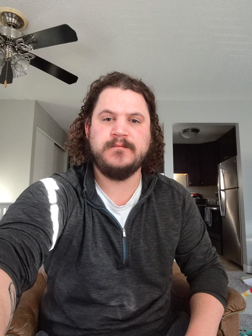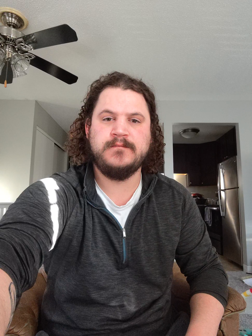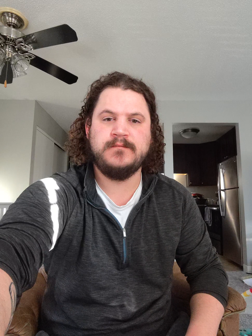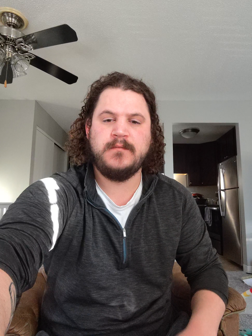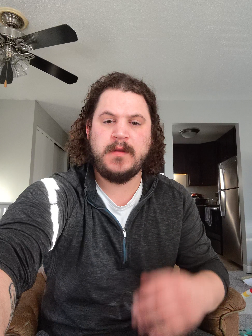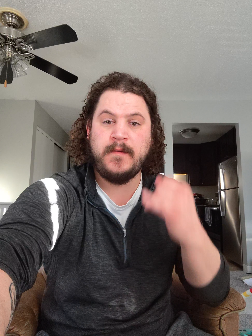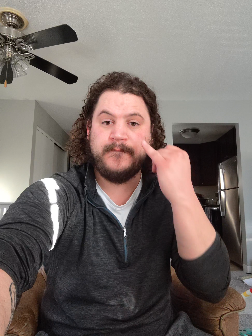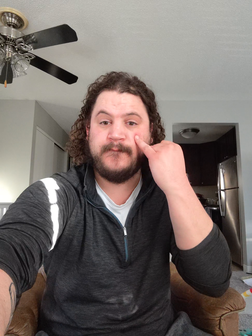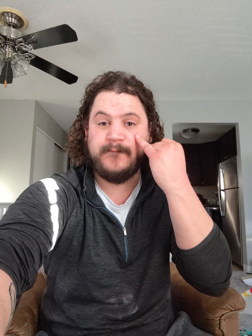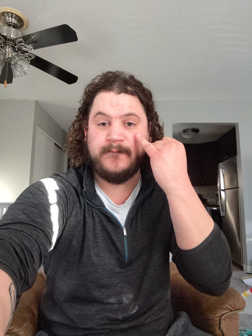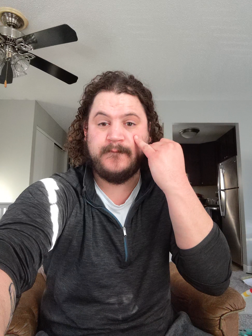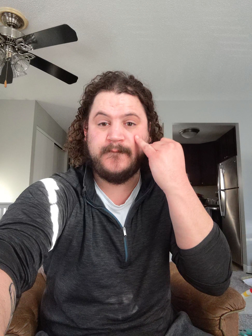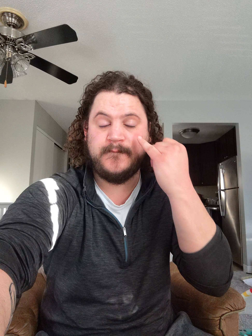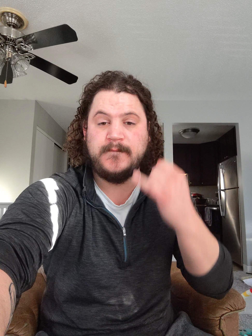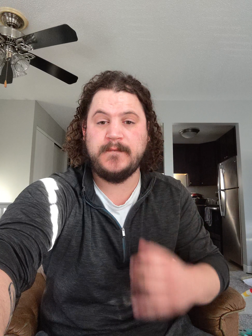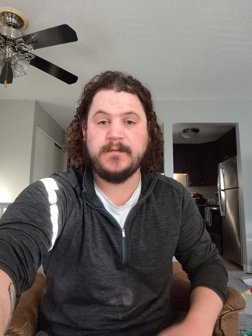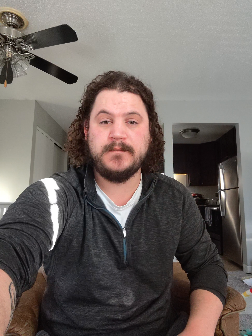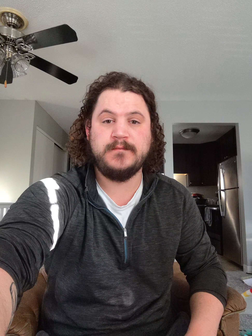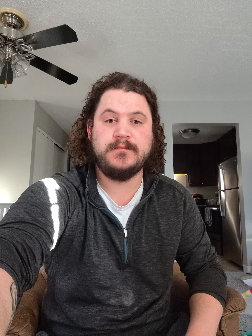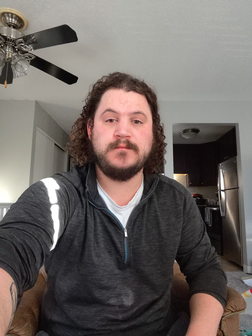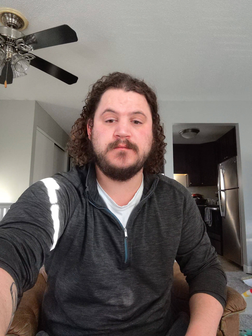if